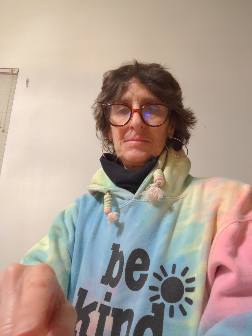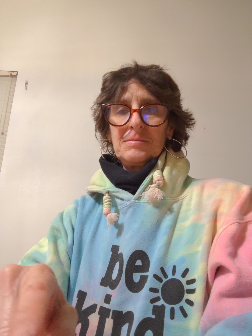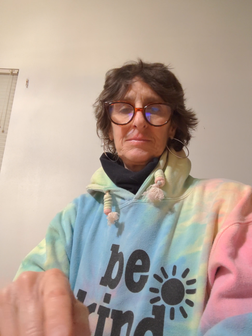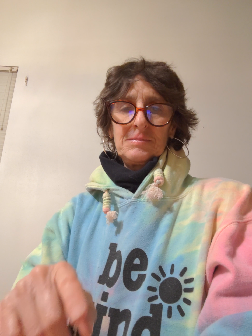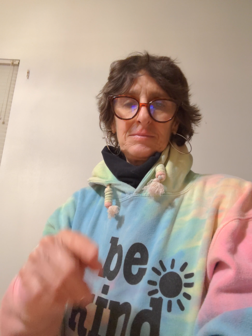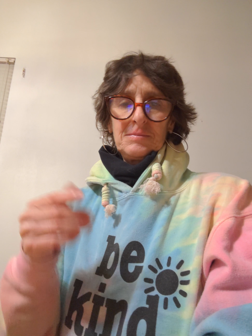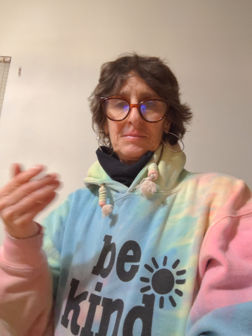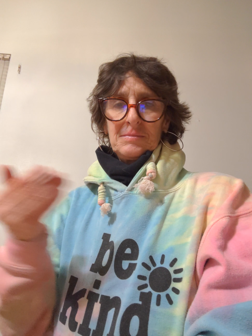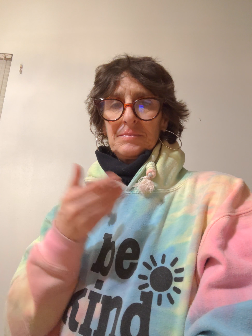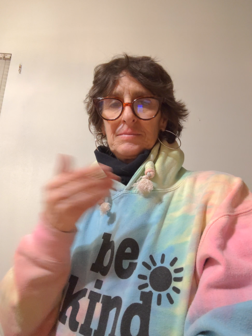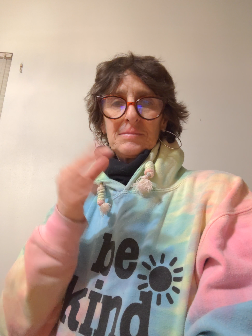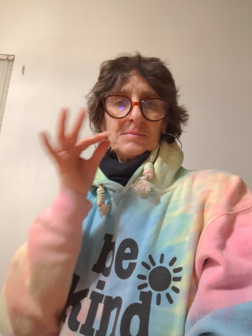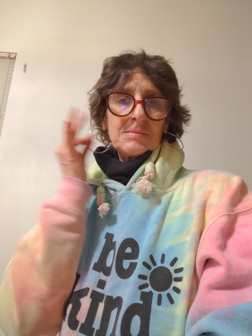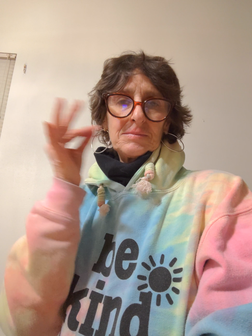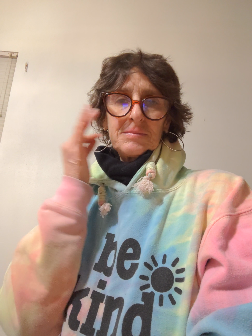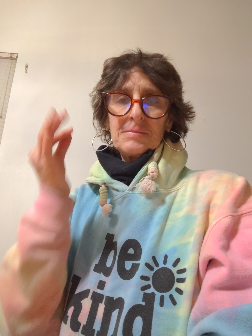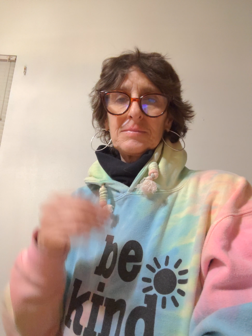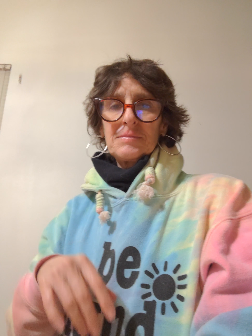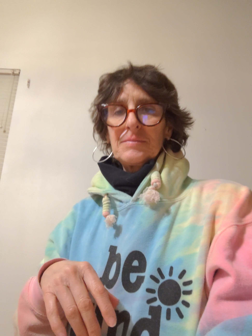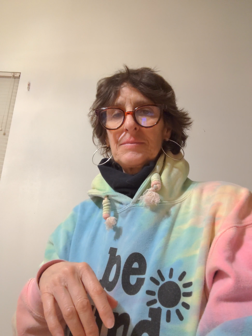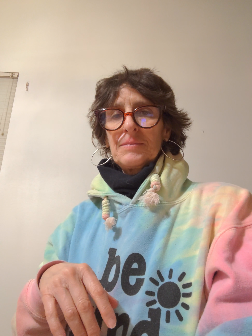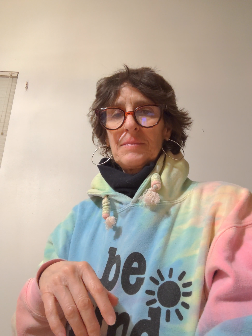kitty